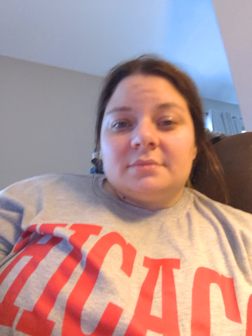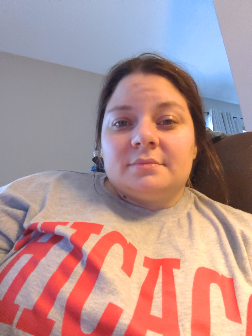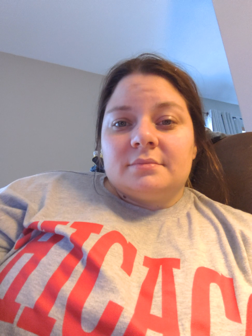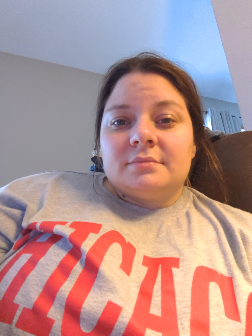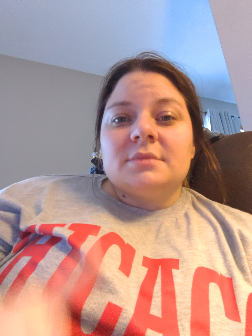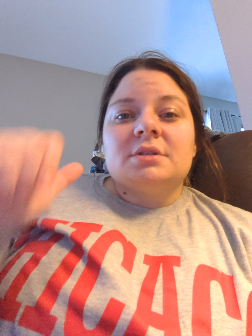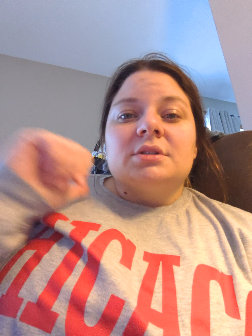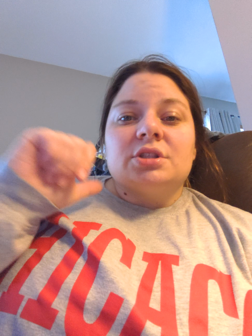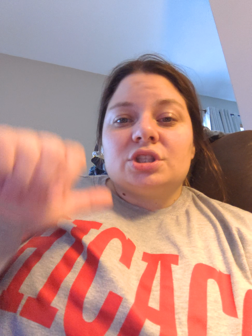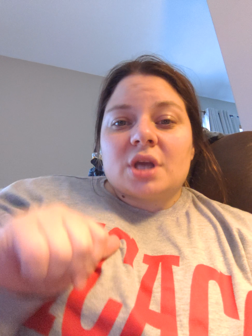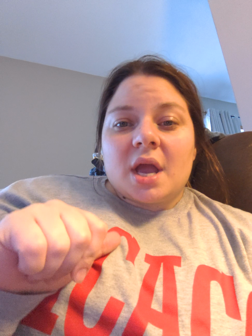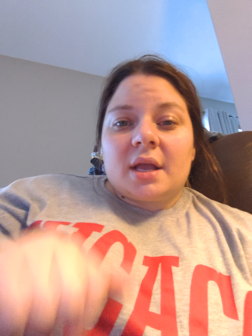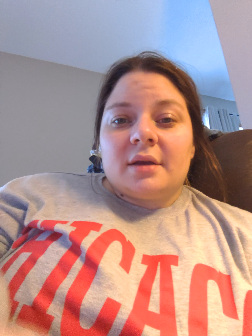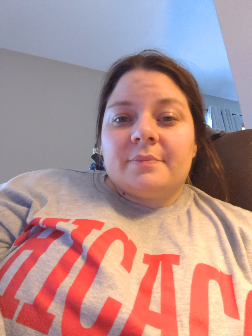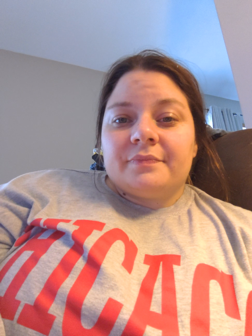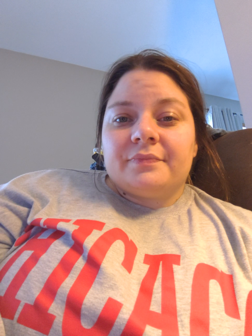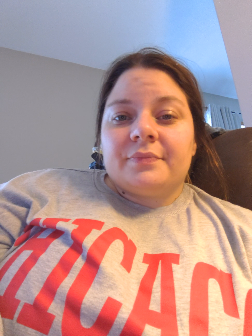jacket